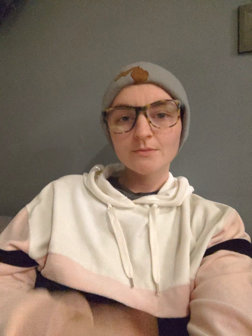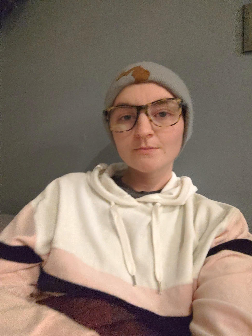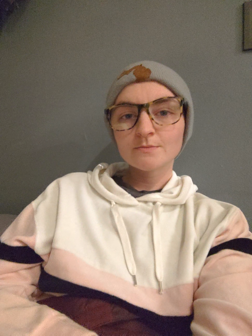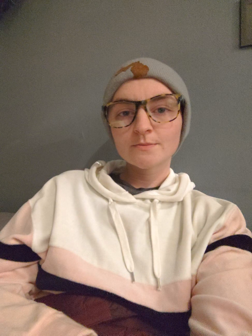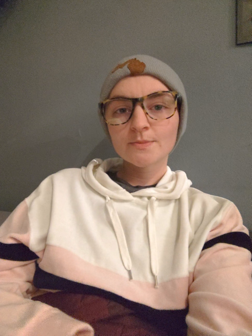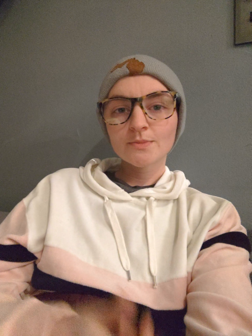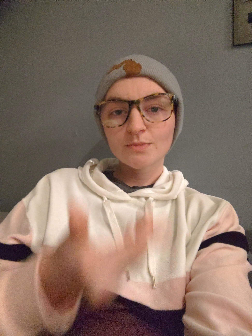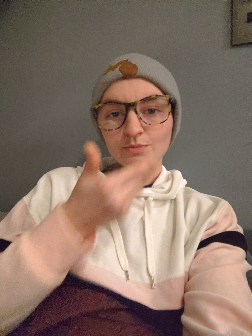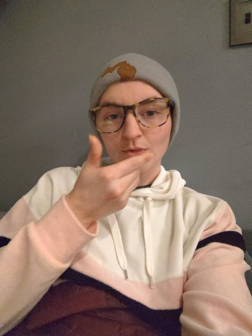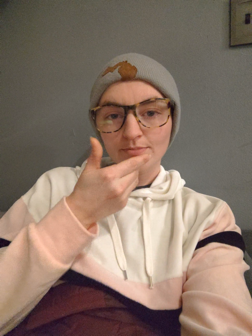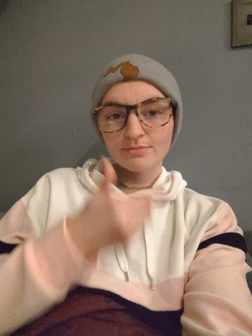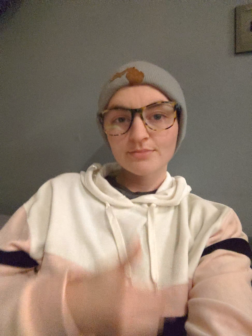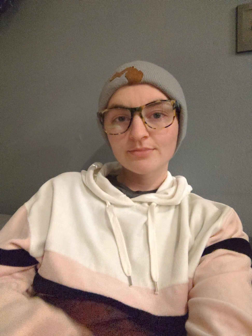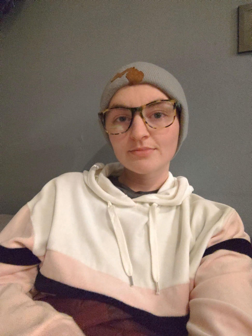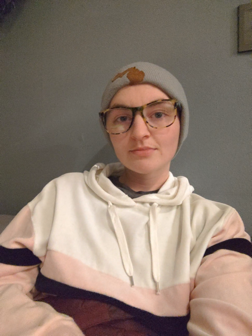pizza